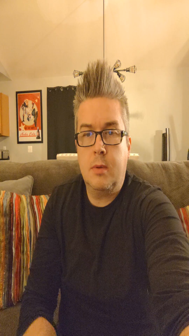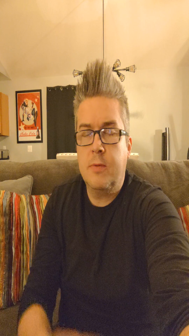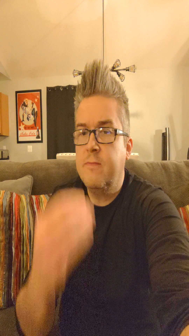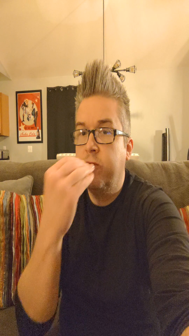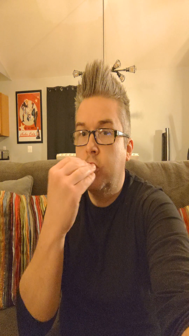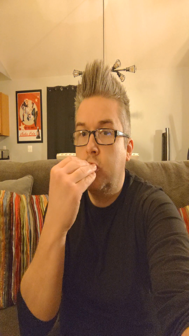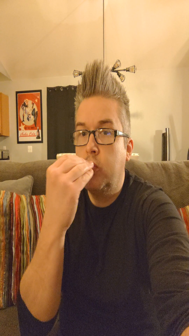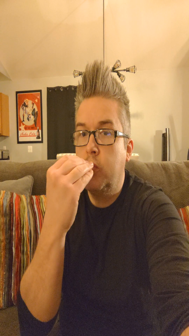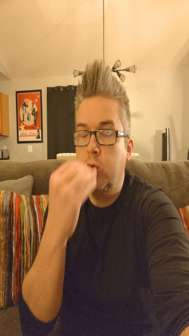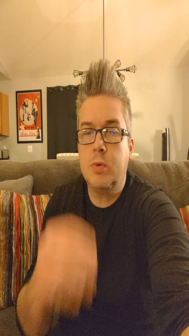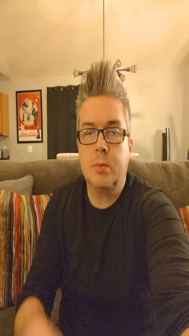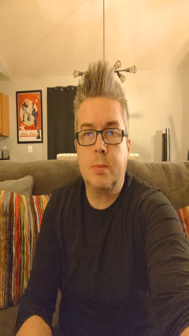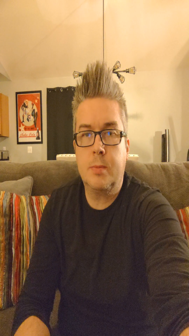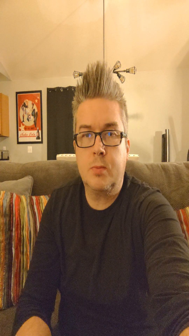food